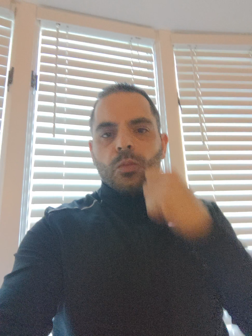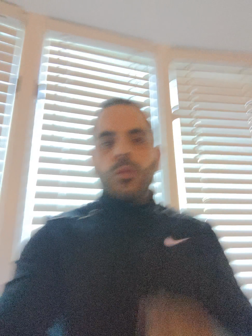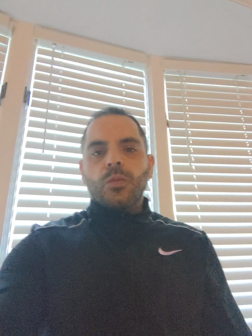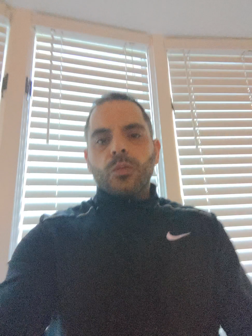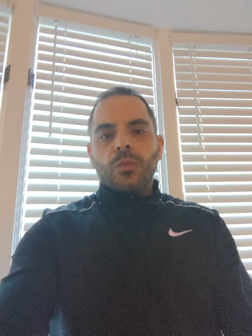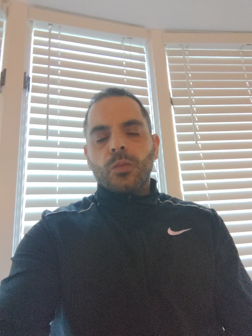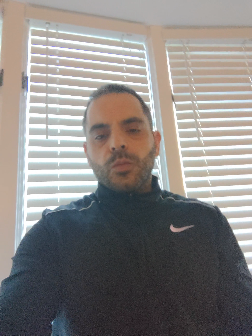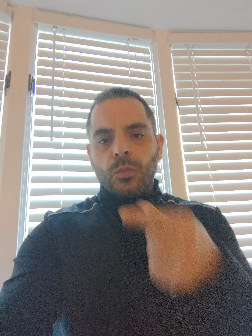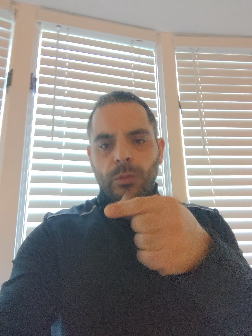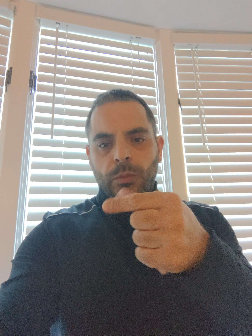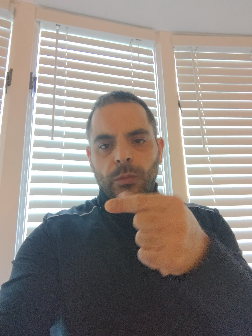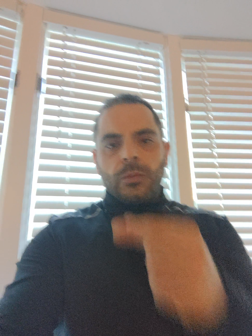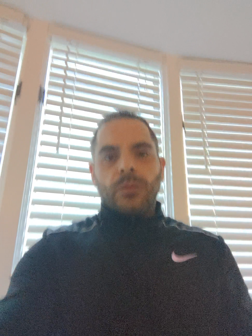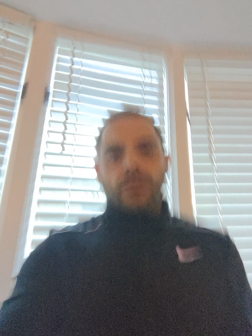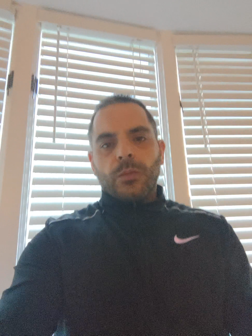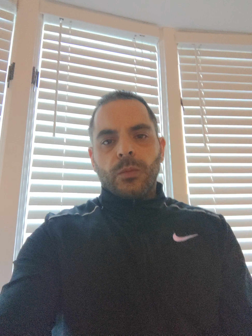green